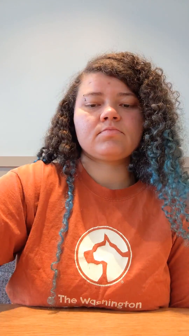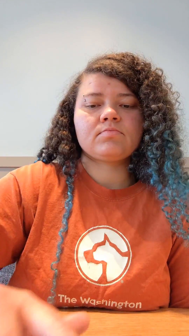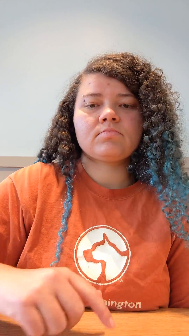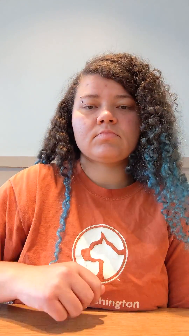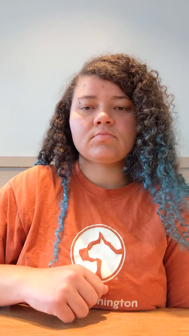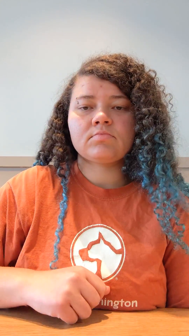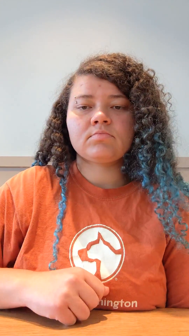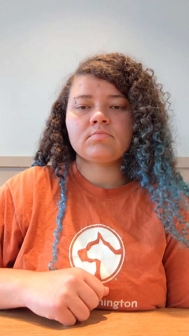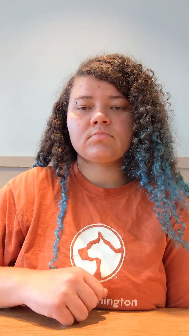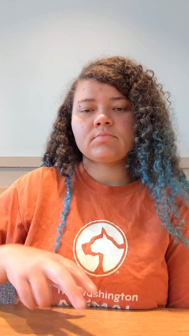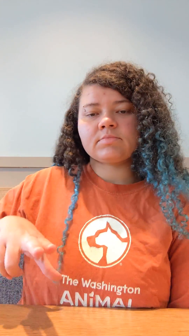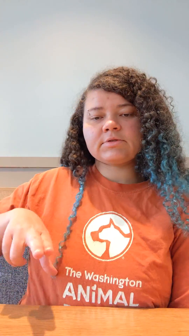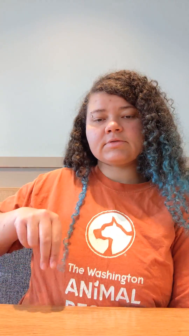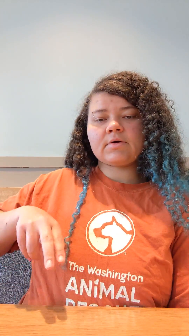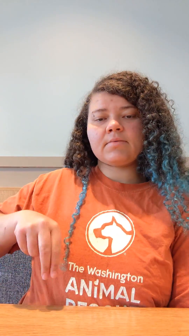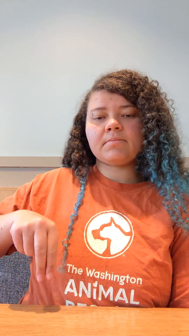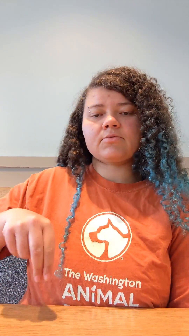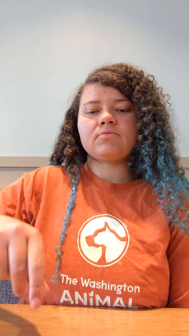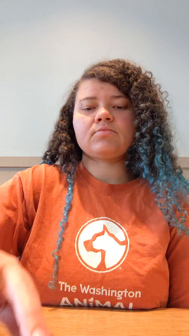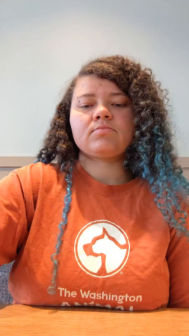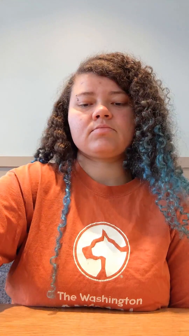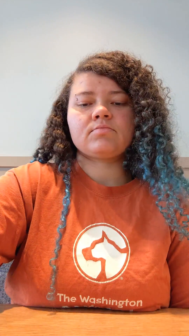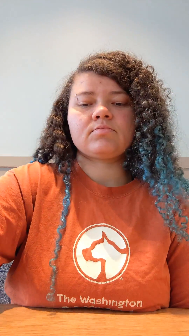diaper